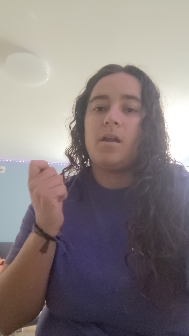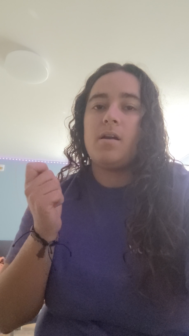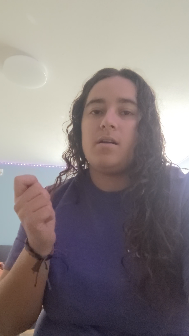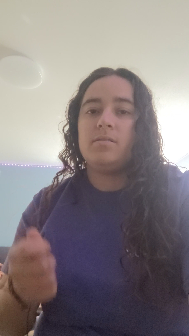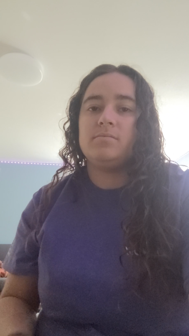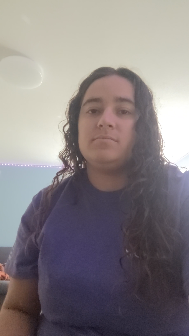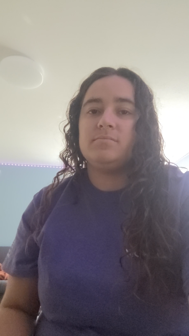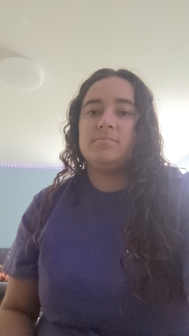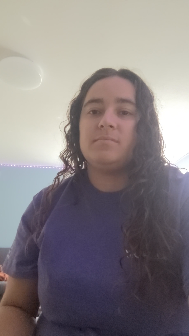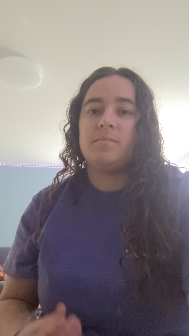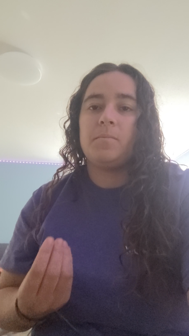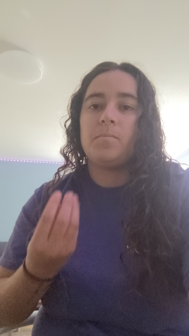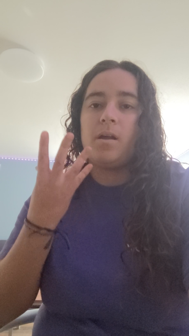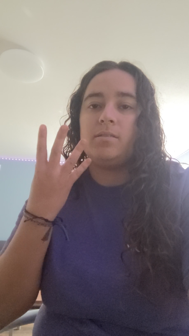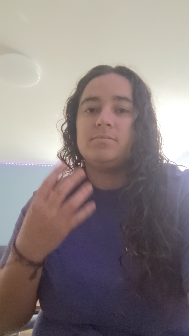plants